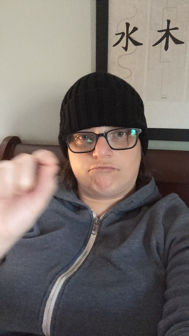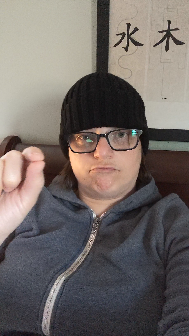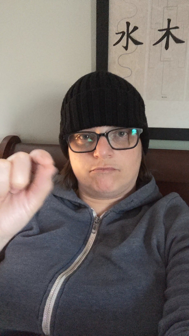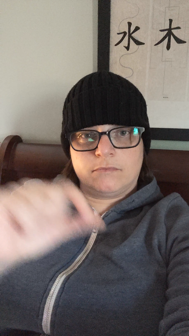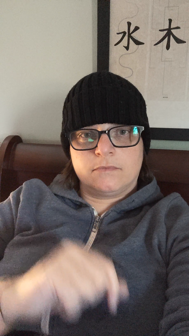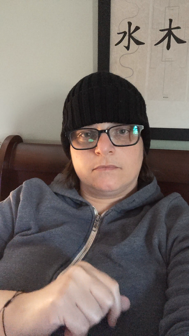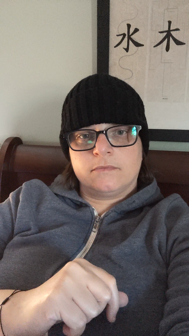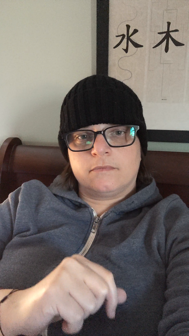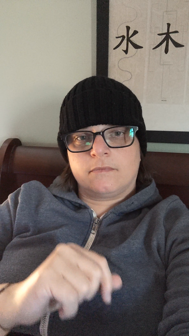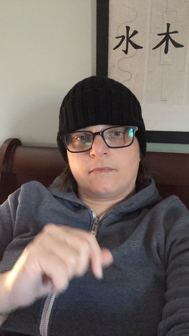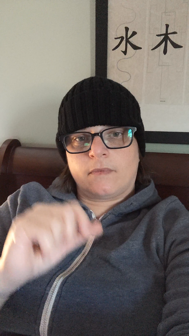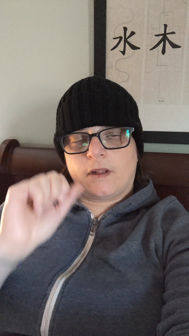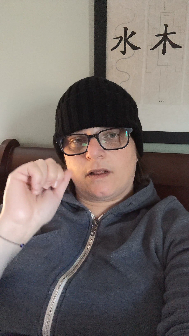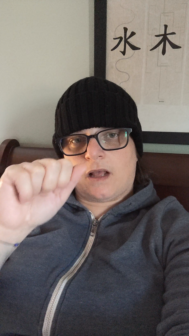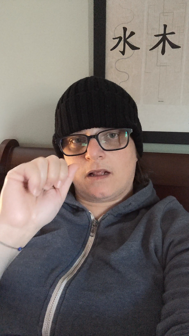knock